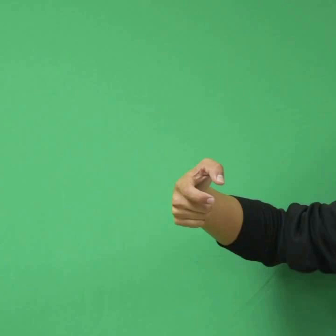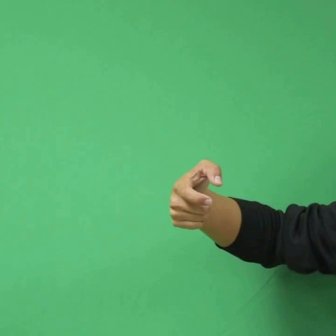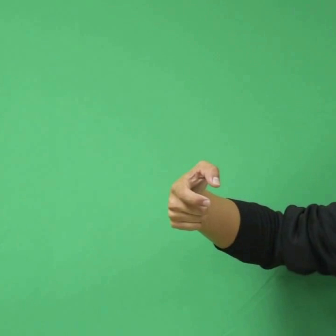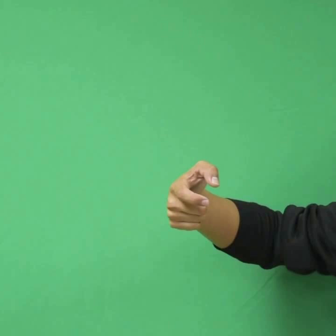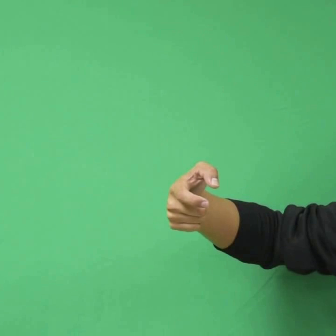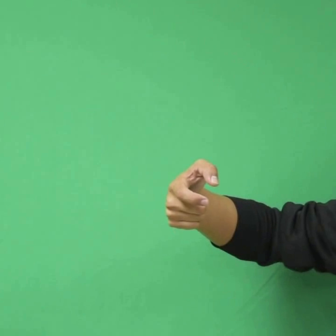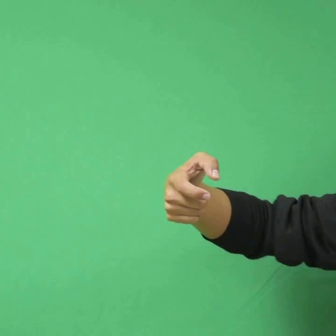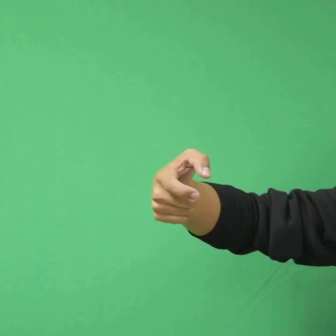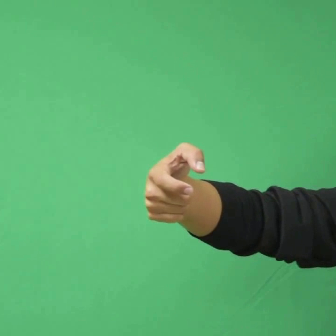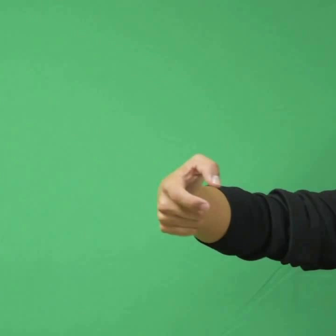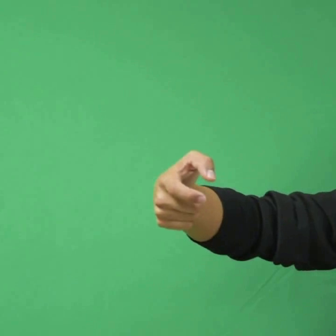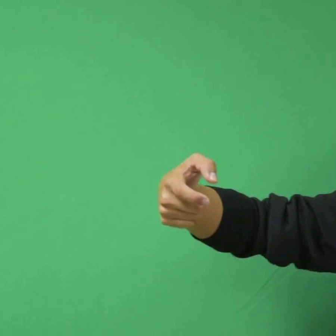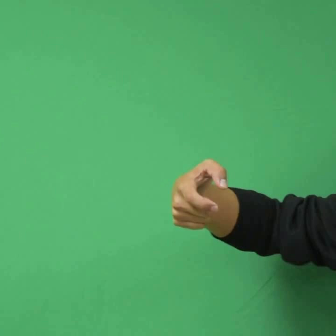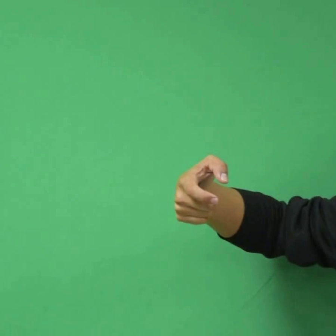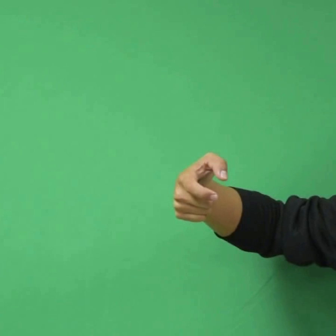X